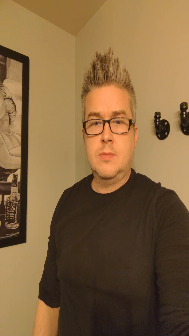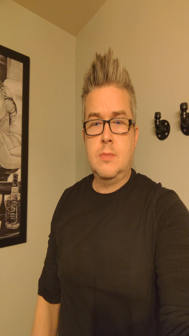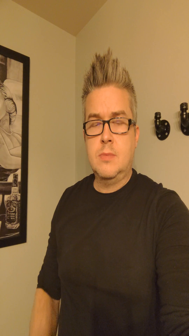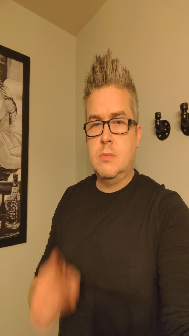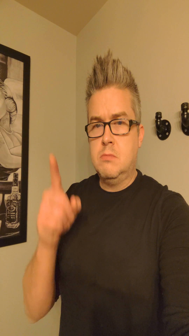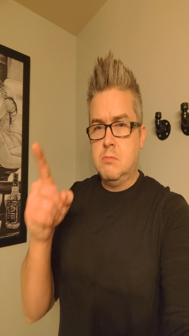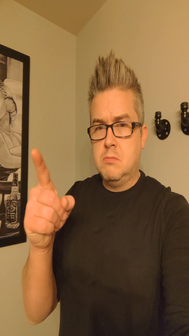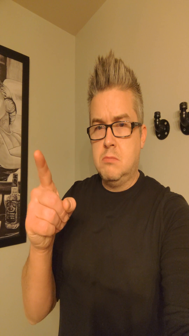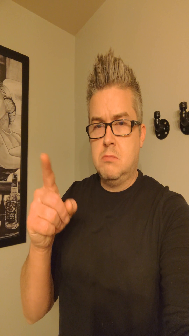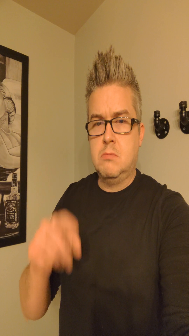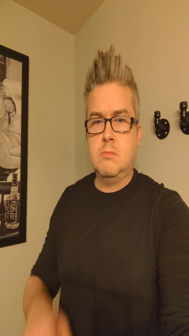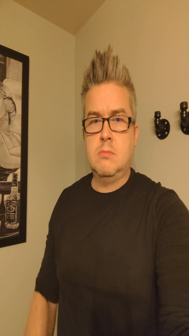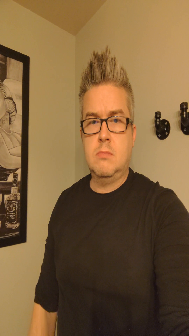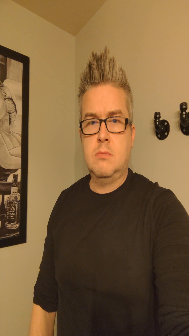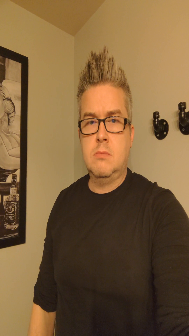he/she/it